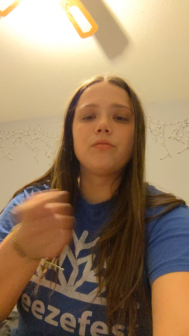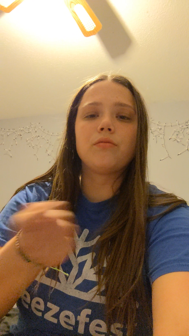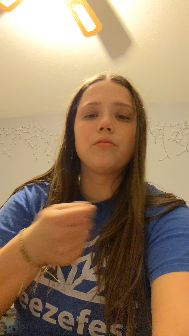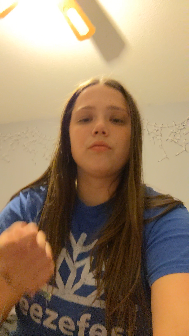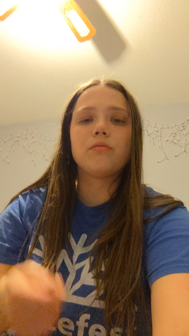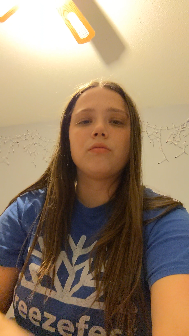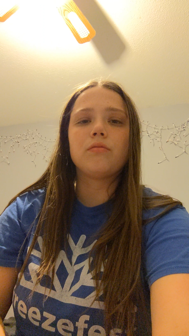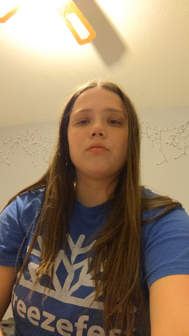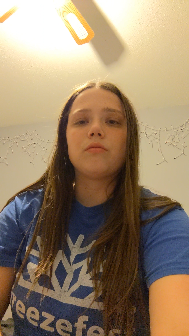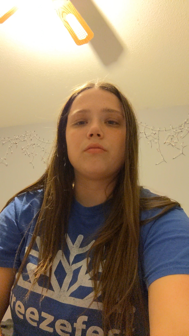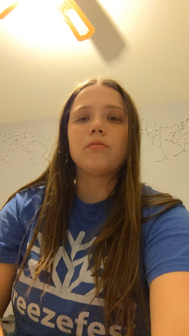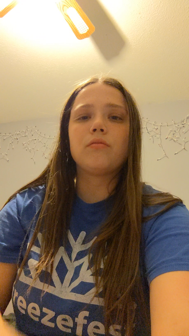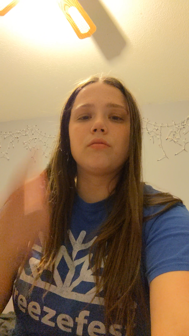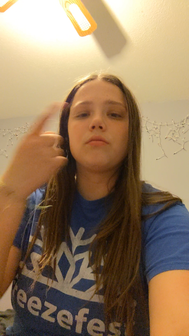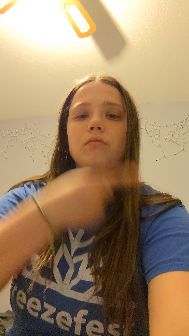day